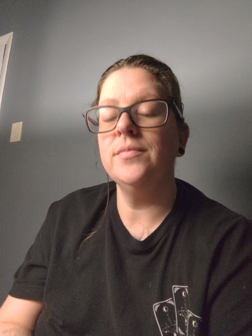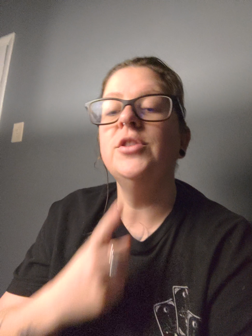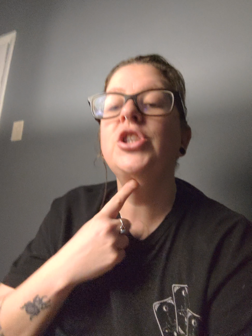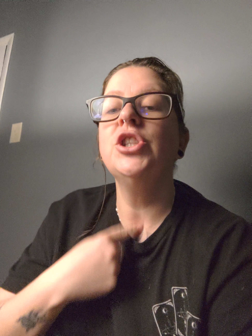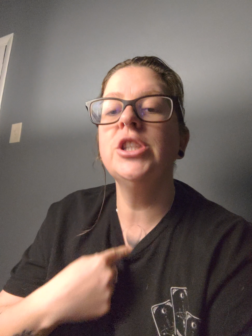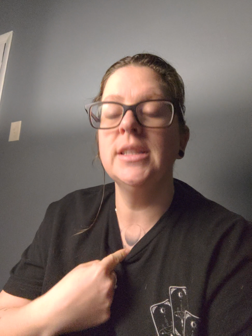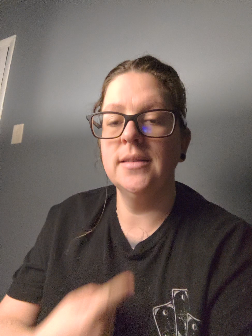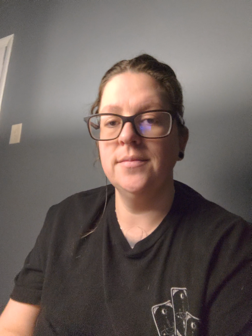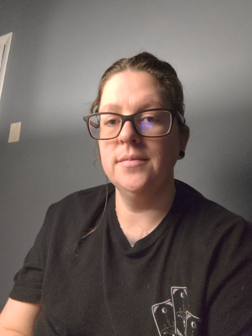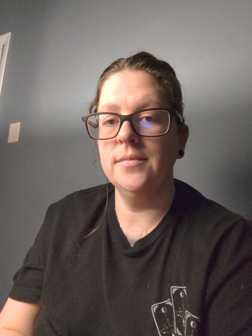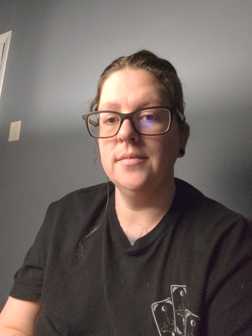thirsty